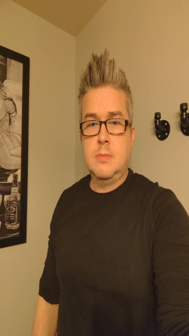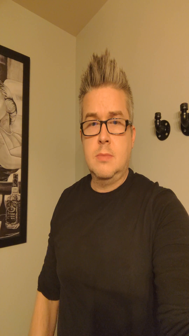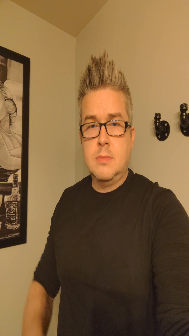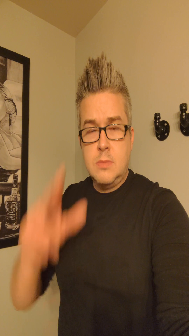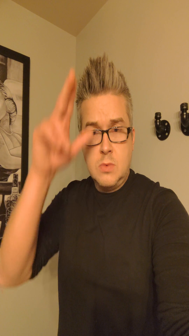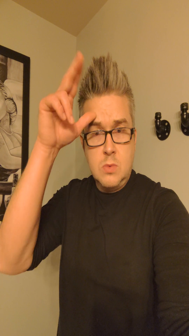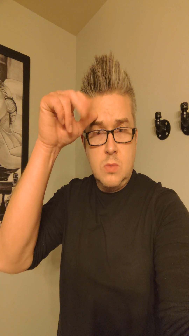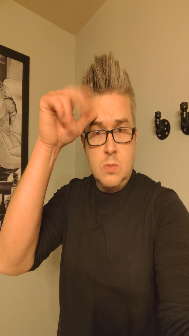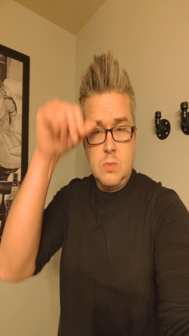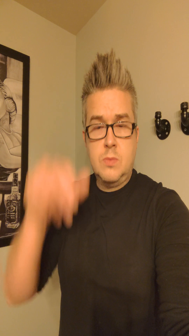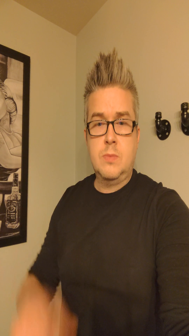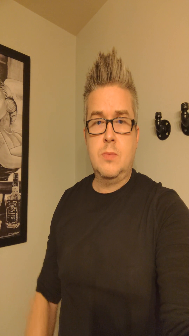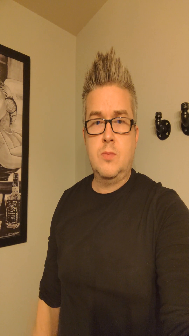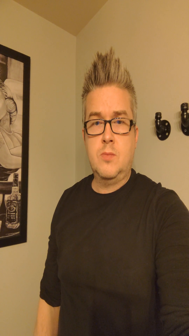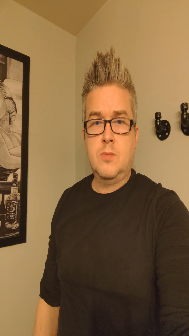horse